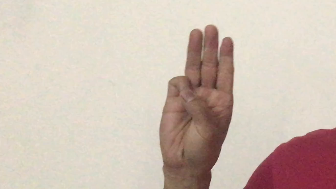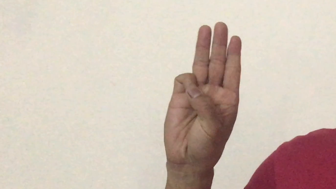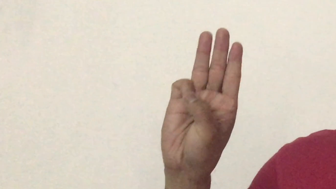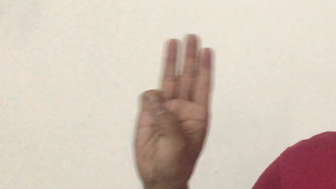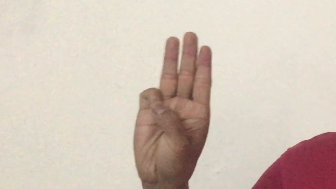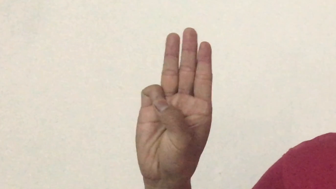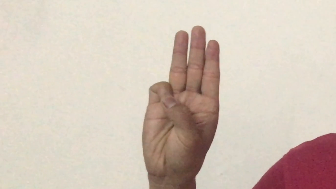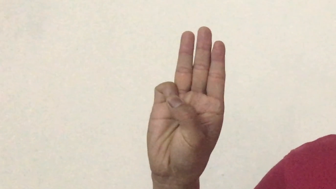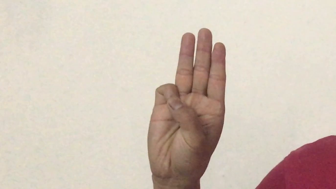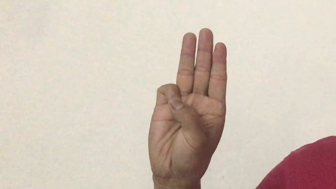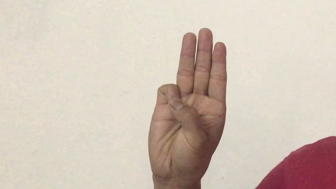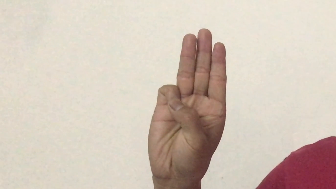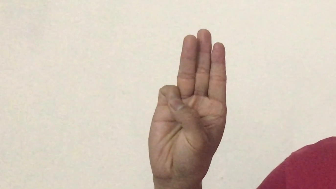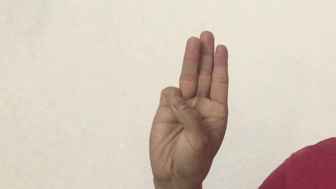म